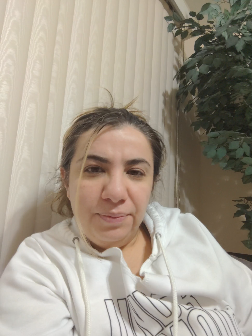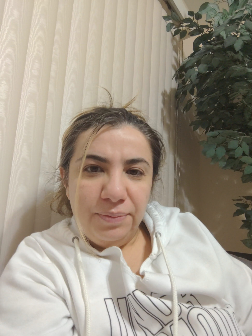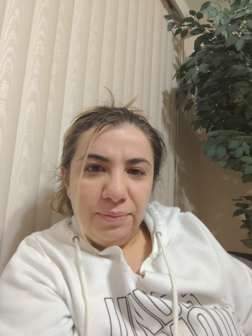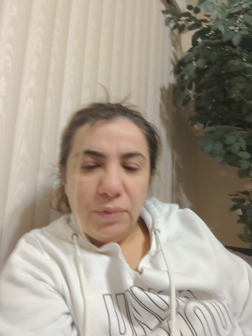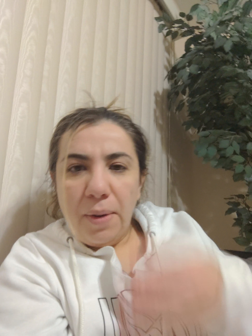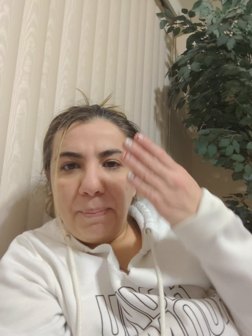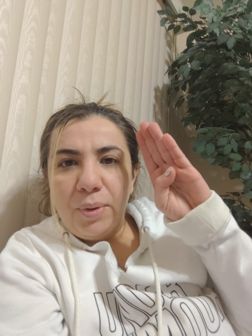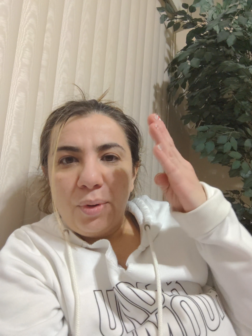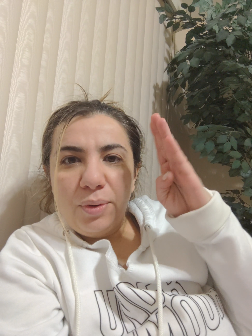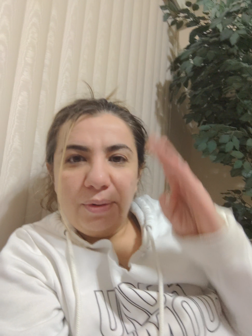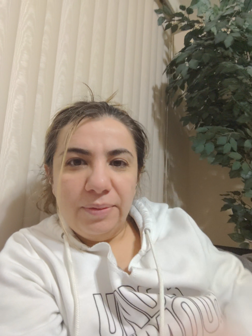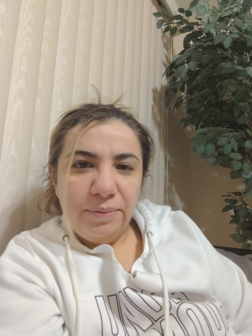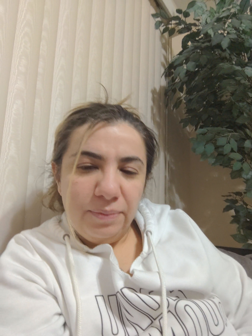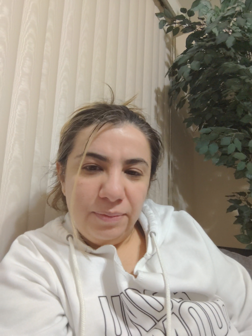blue